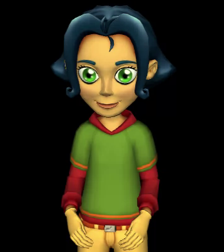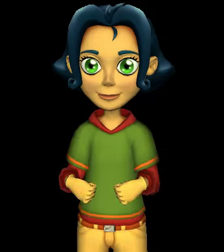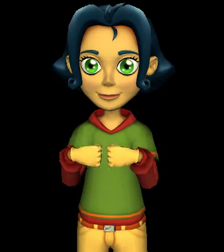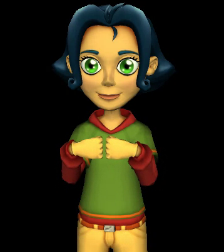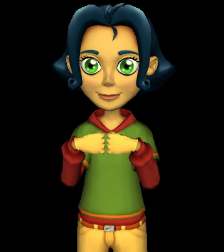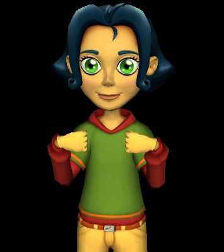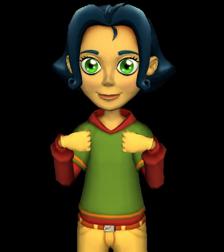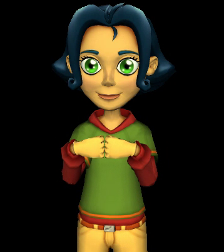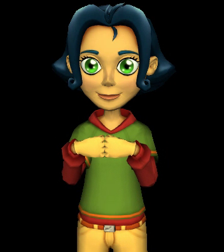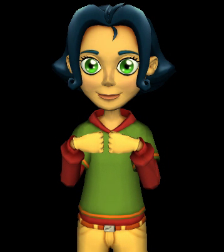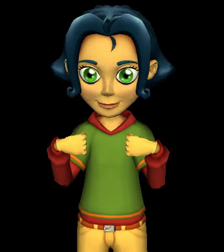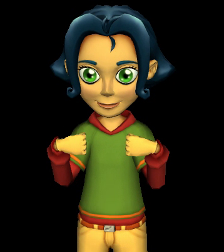خزانة